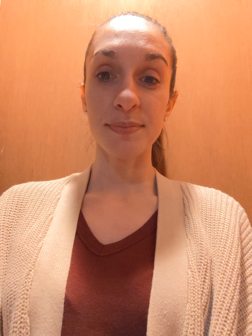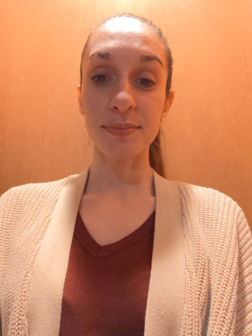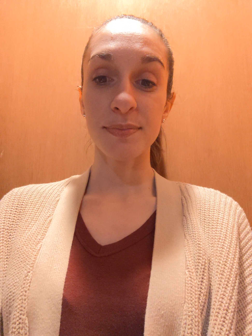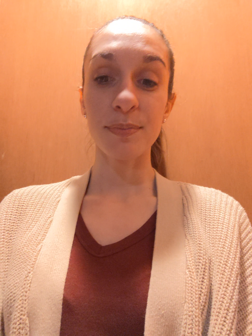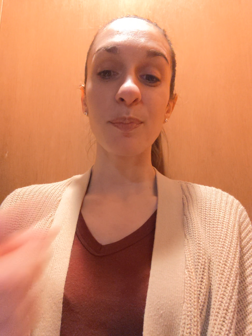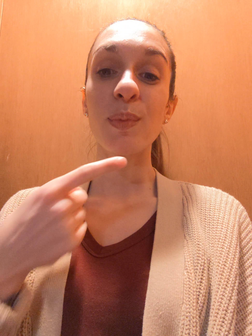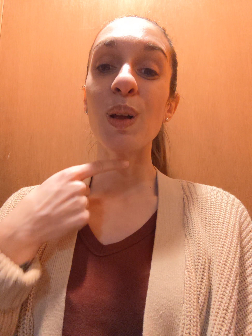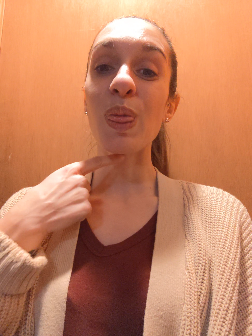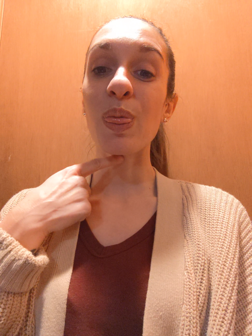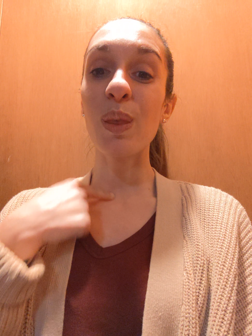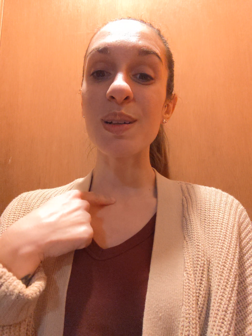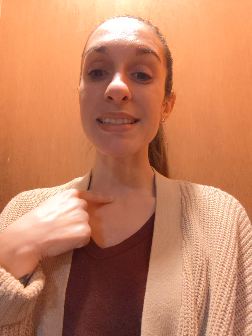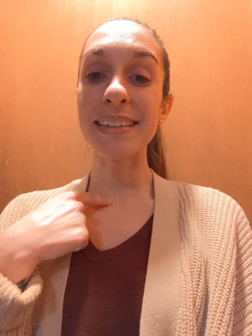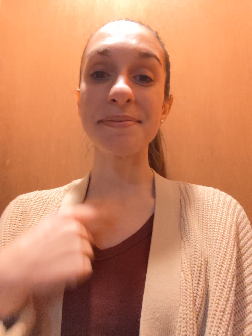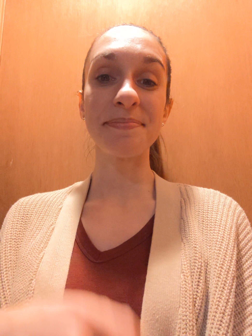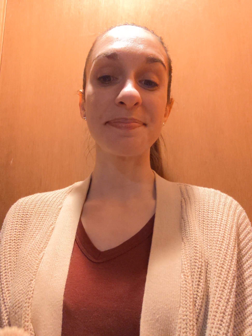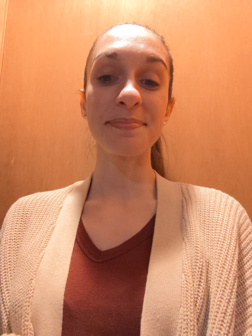thirsty